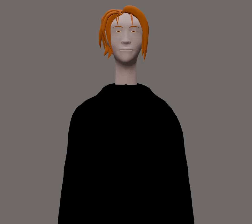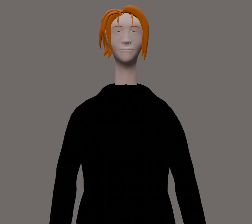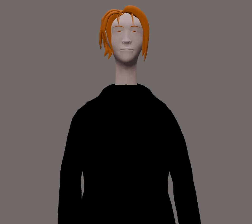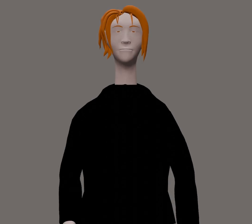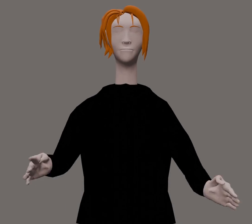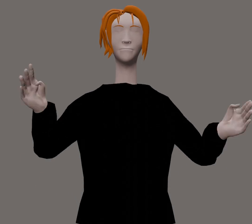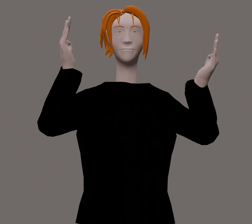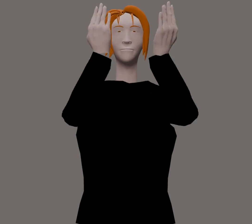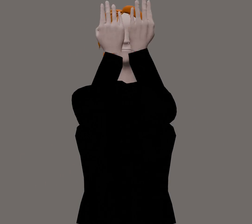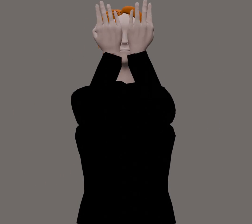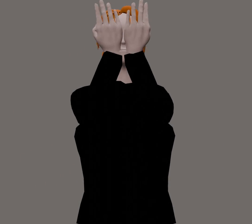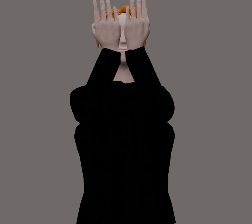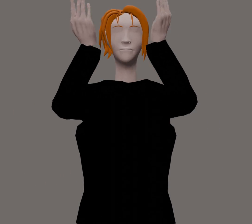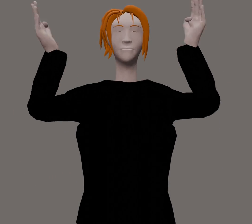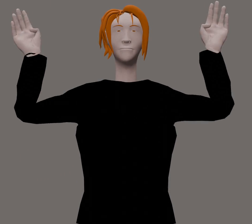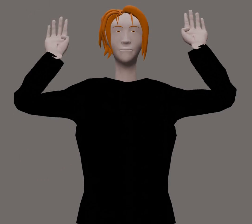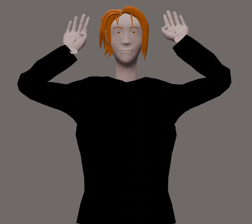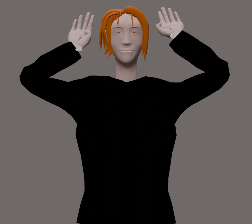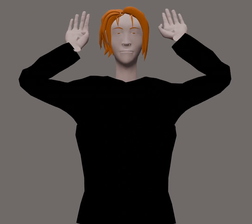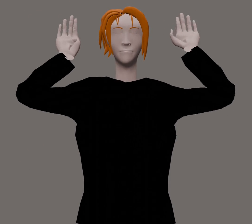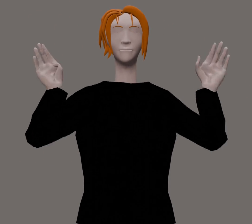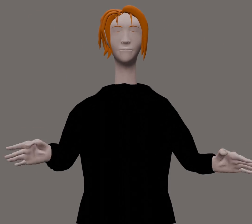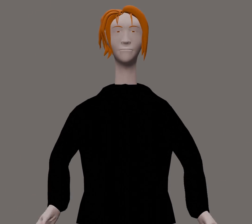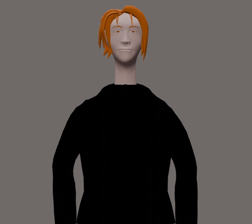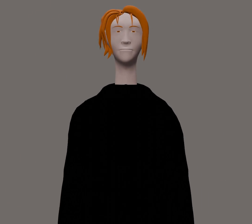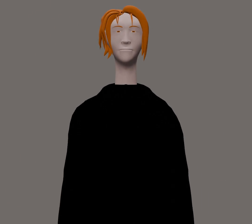Bratislava